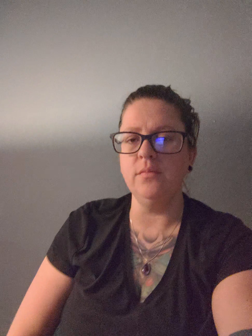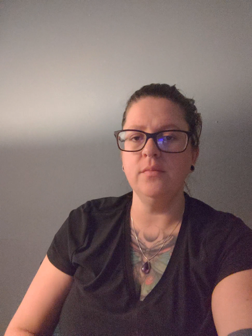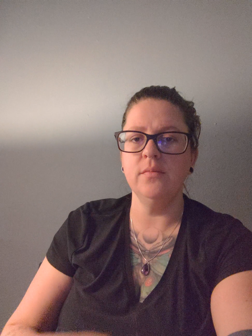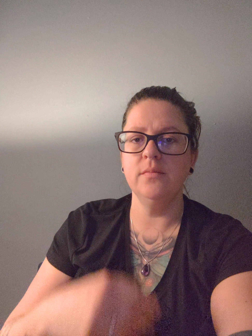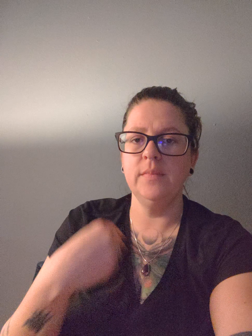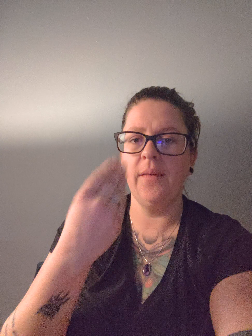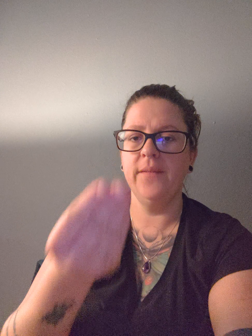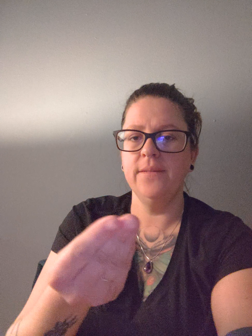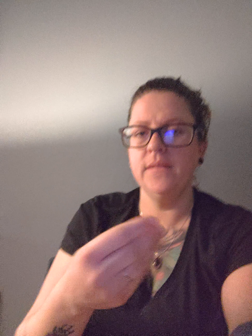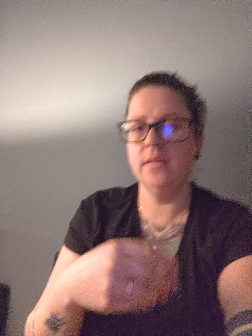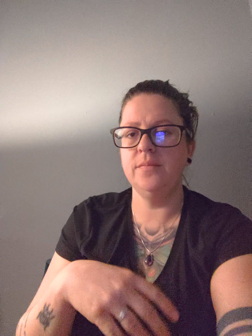give